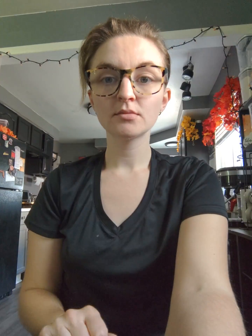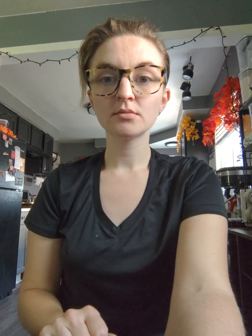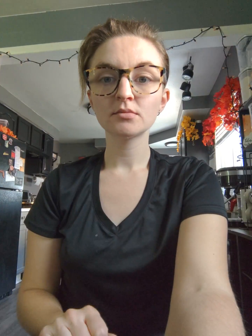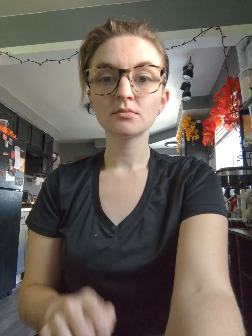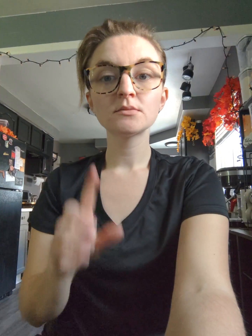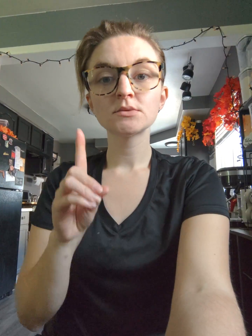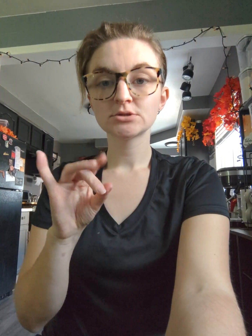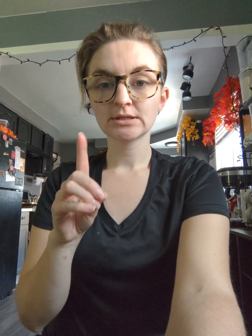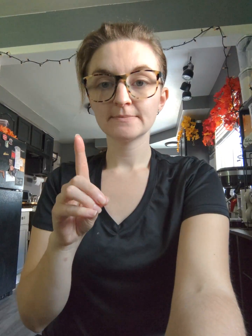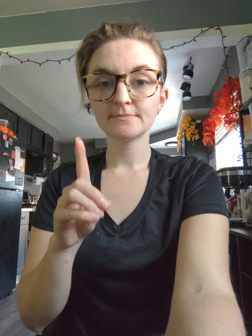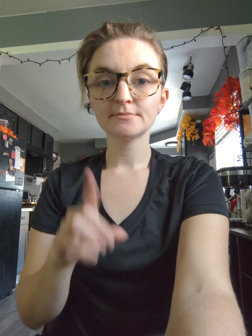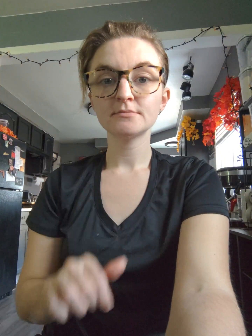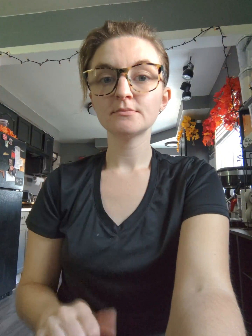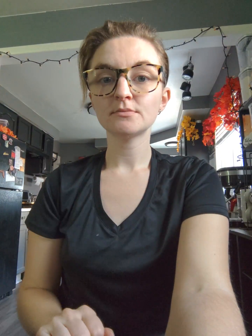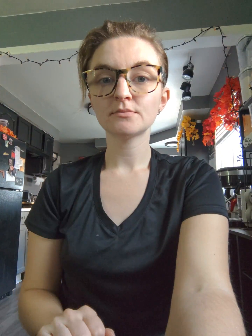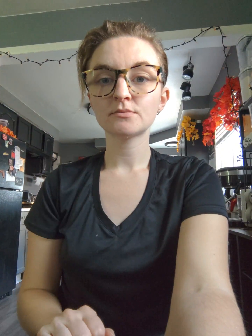did